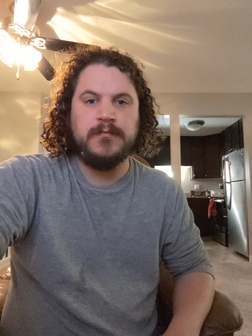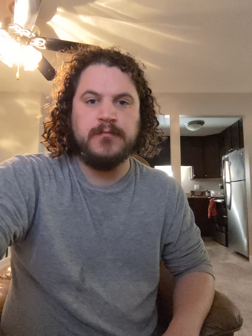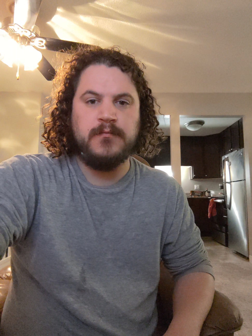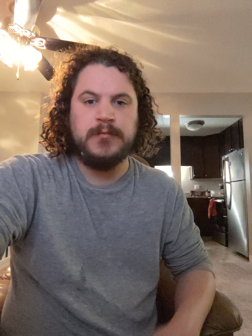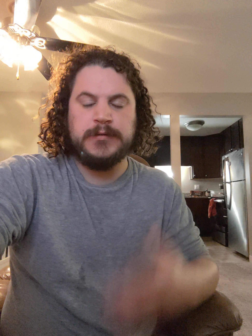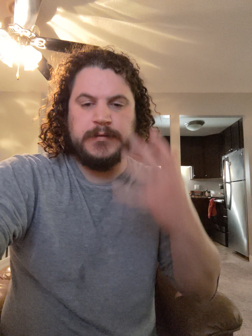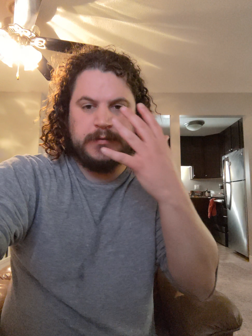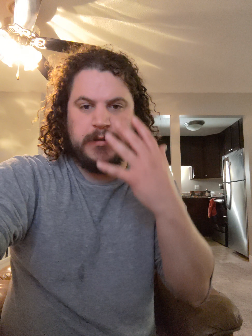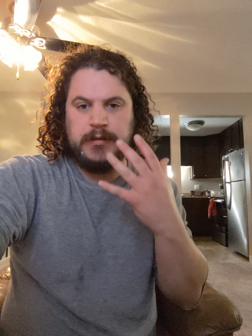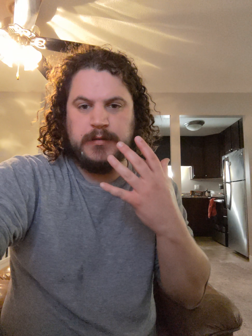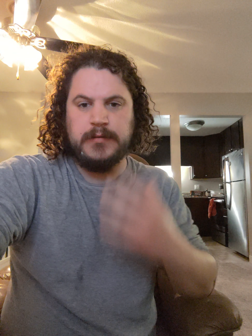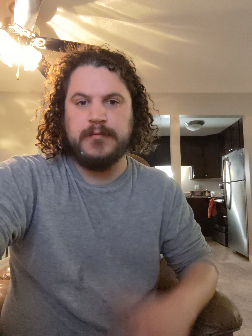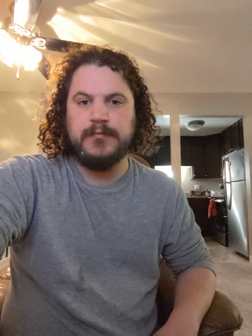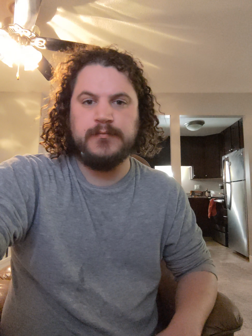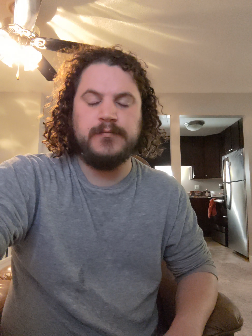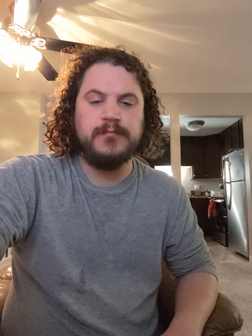sad